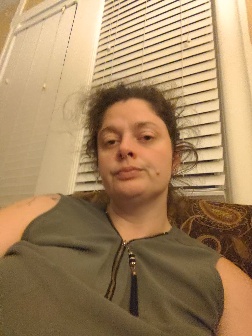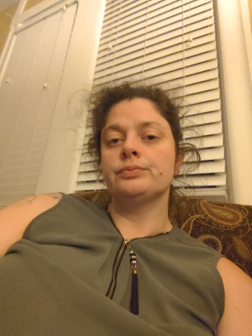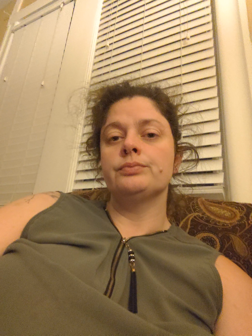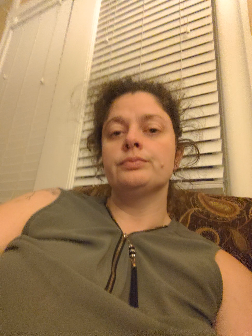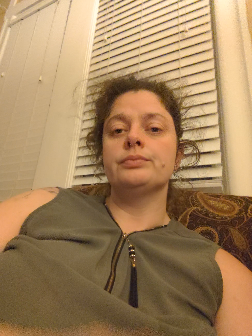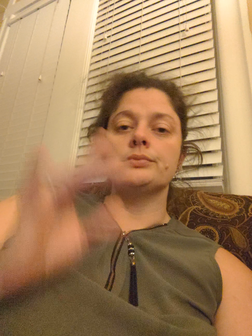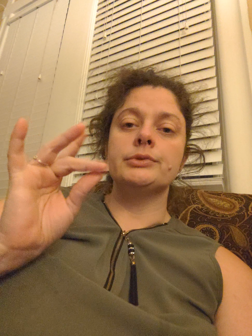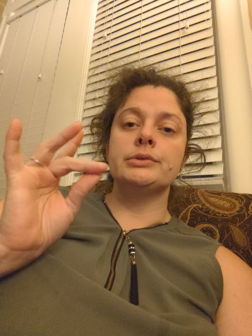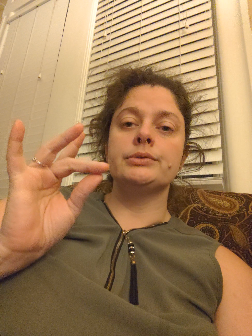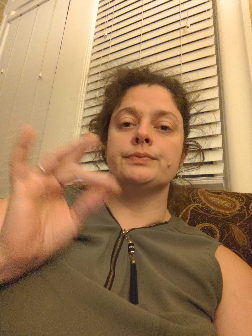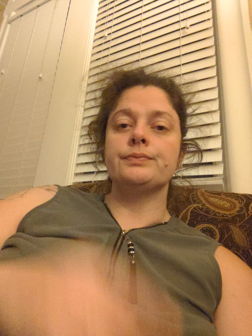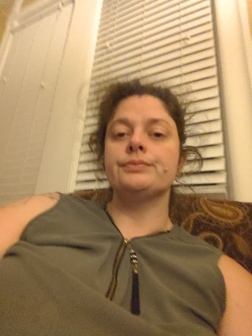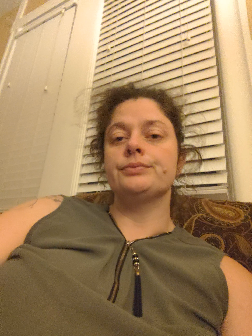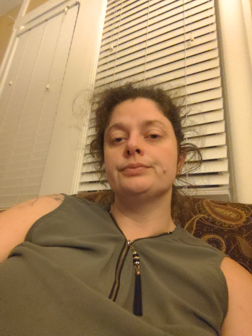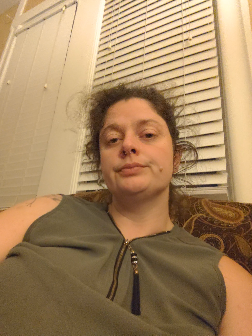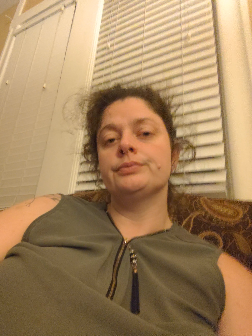sticky